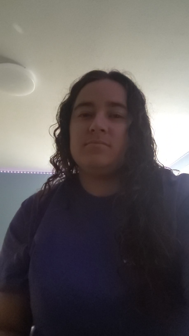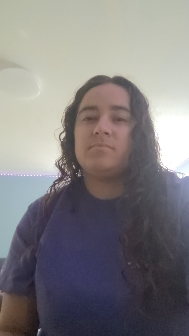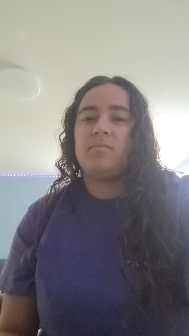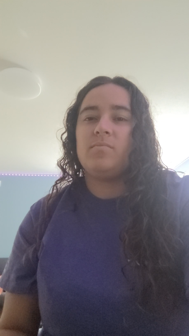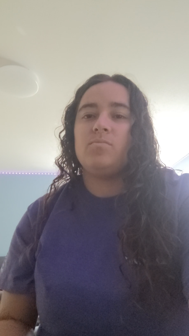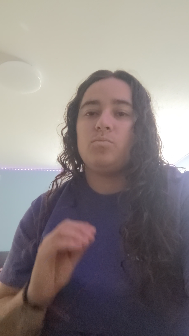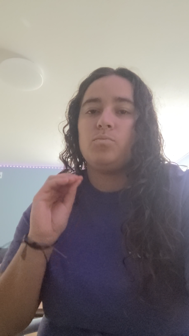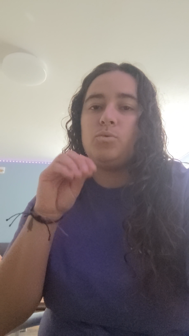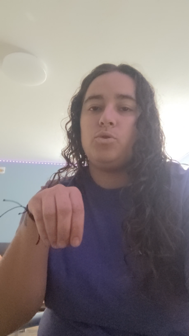put